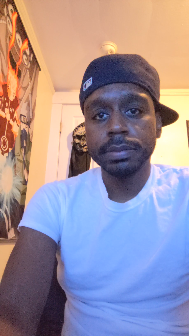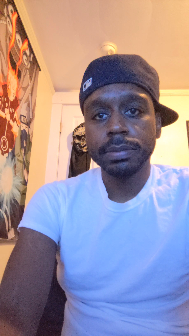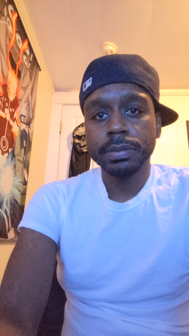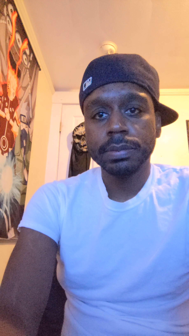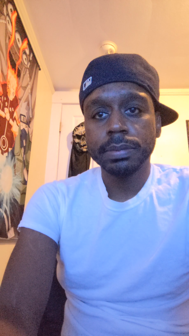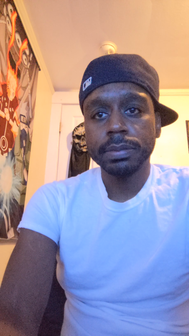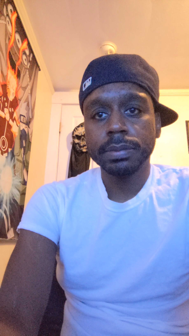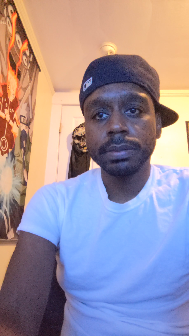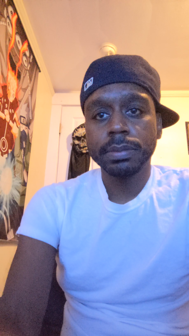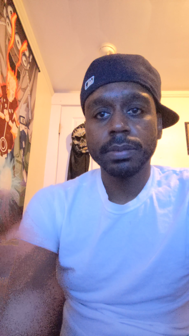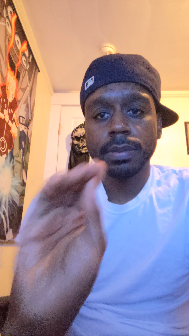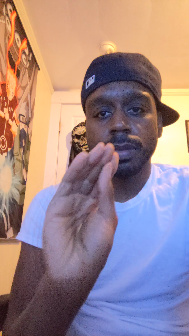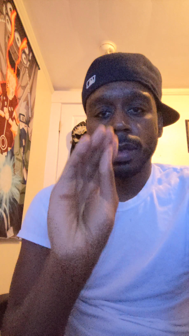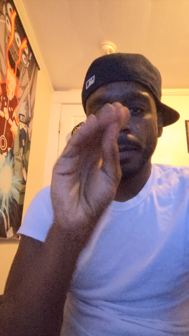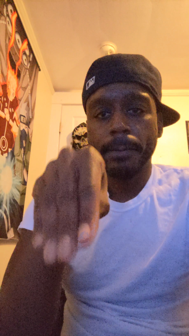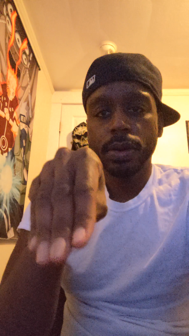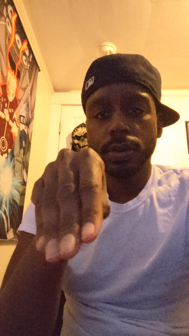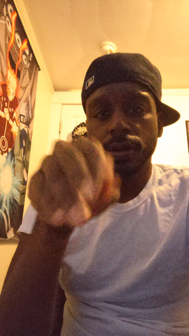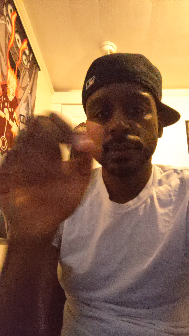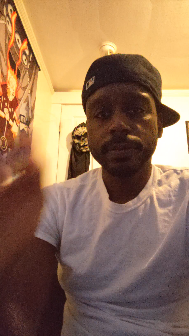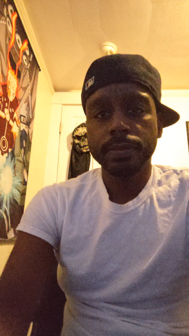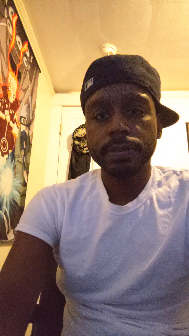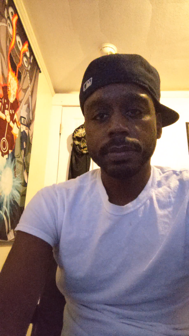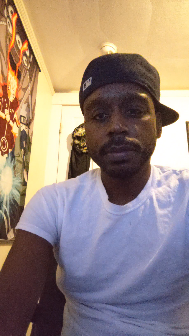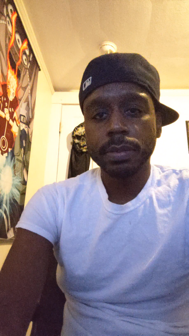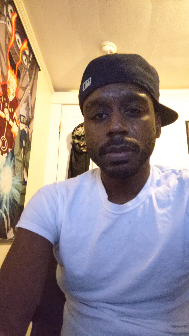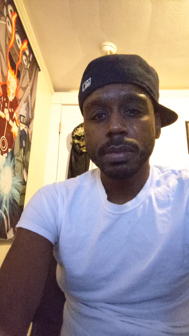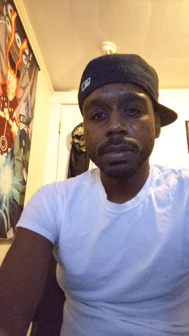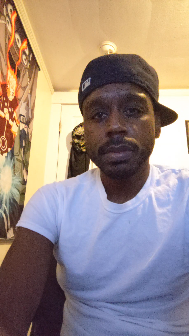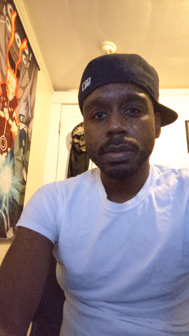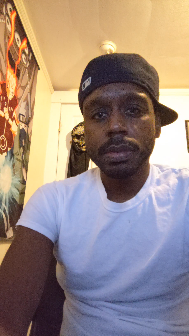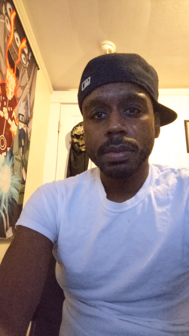put